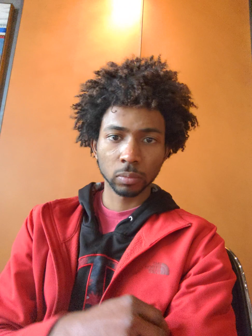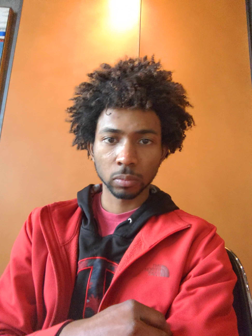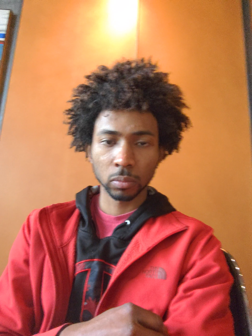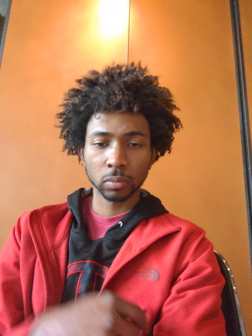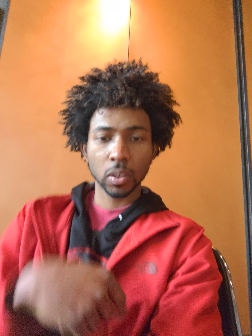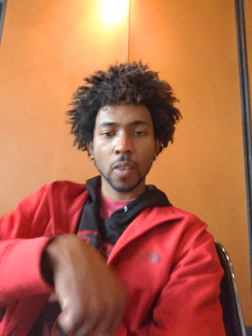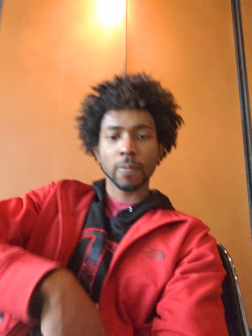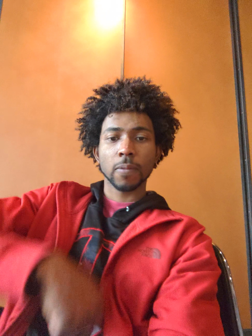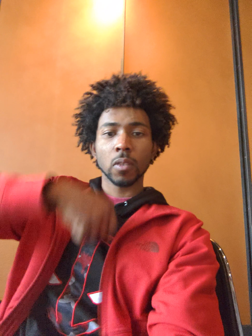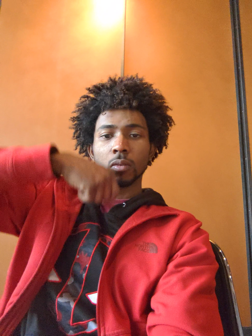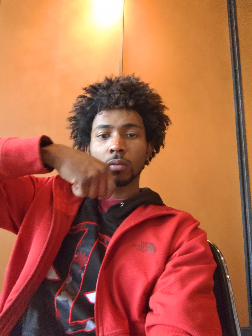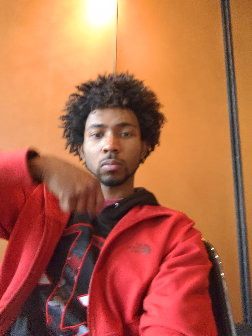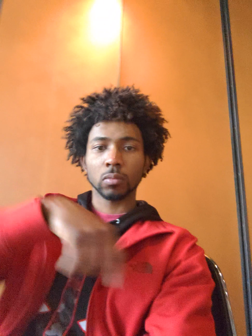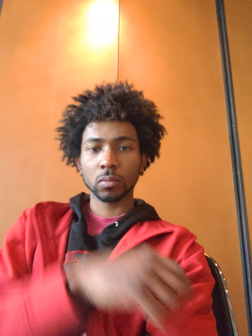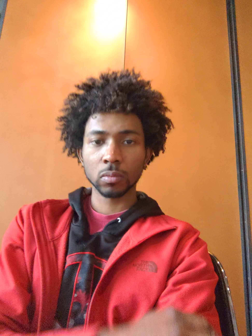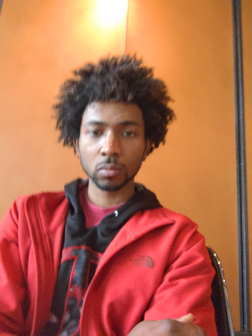zipper